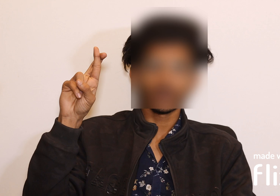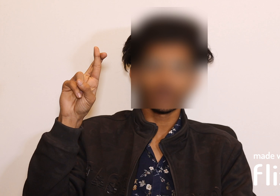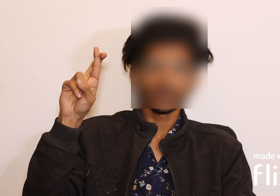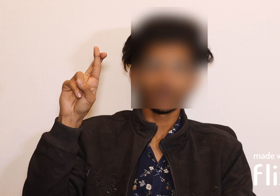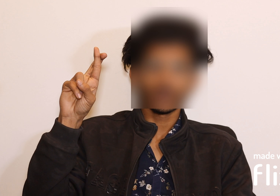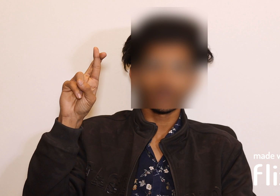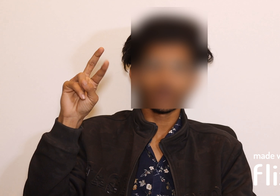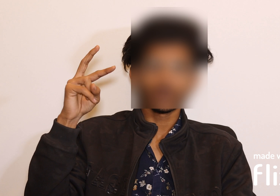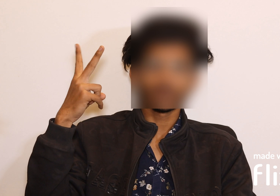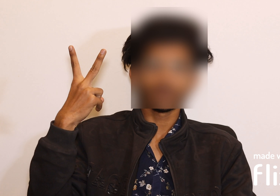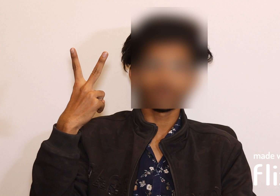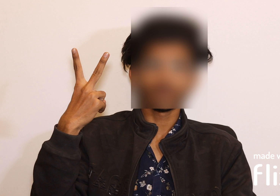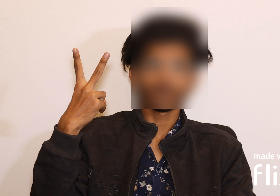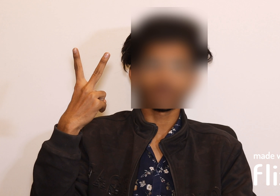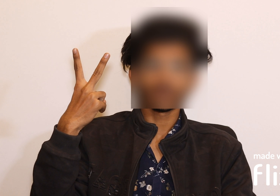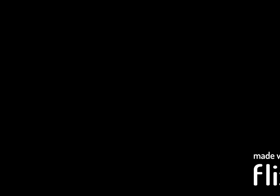ڑ